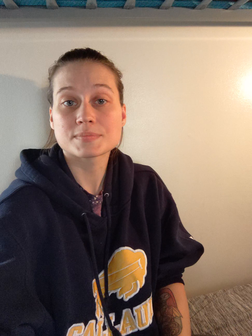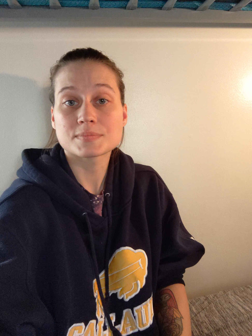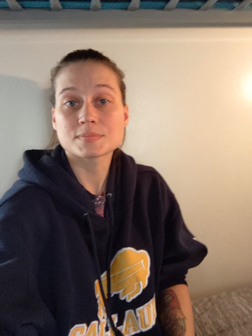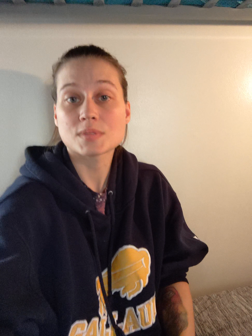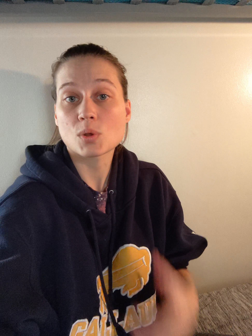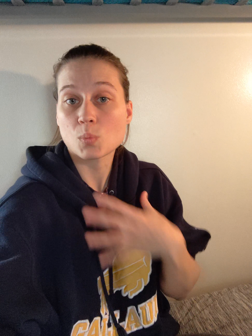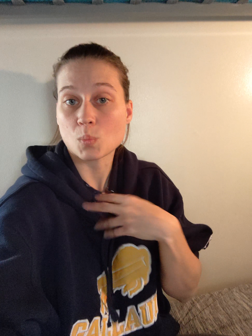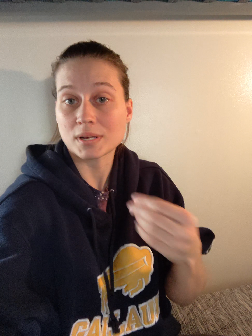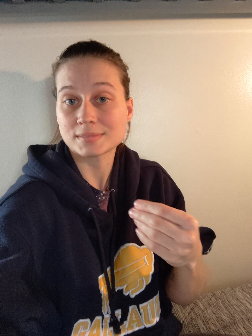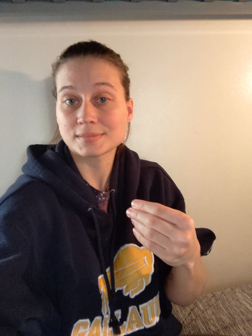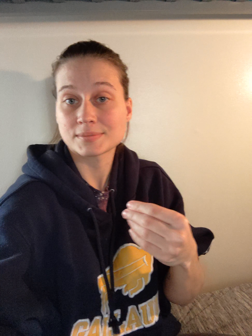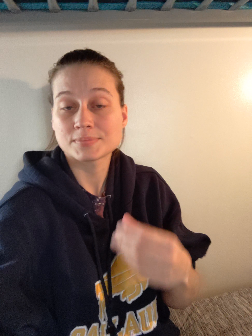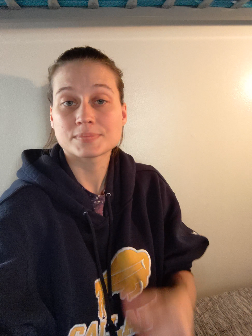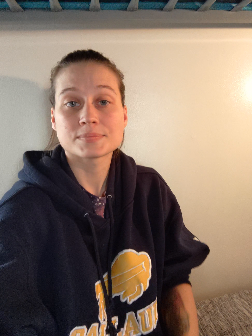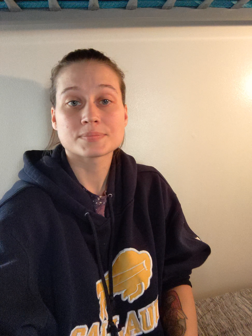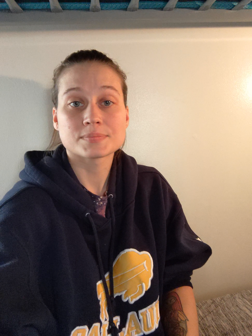white